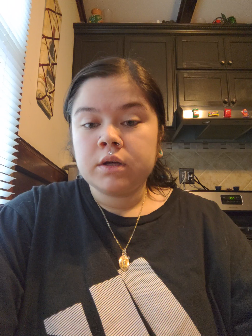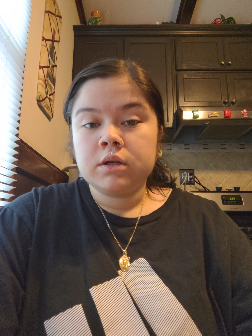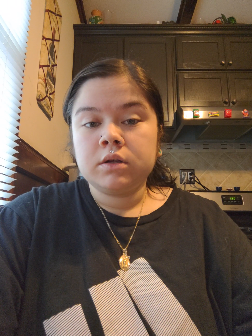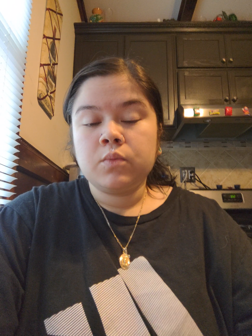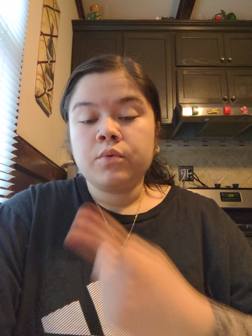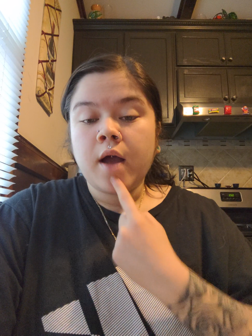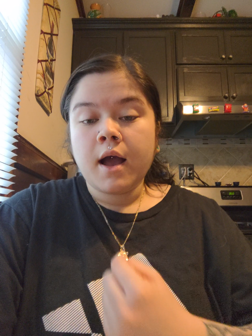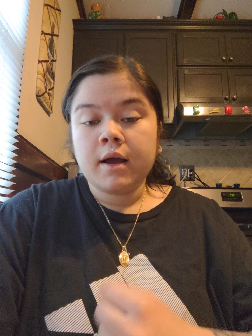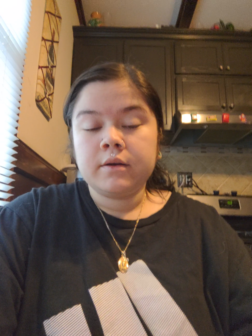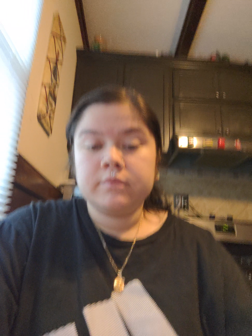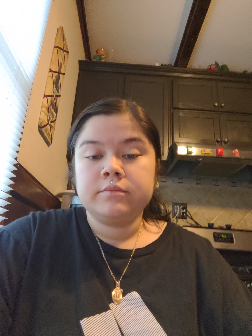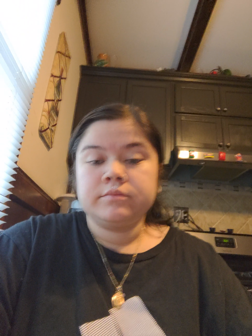red